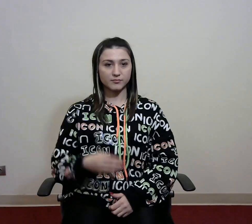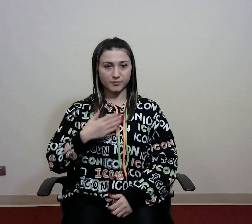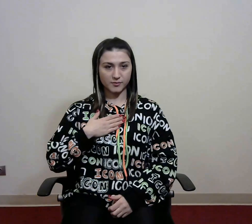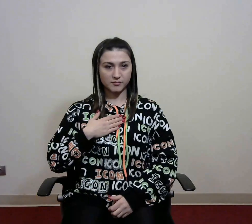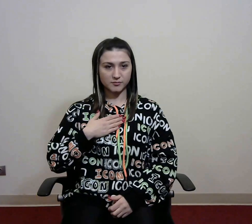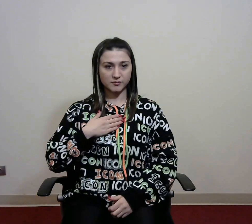mən